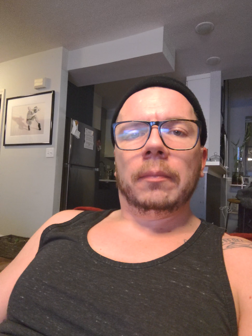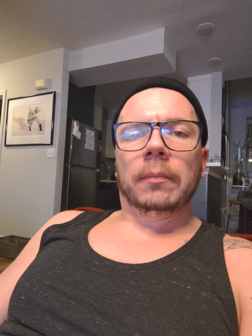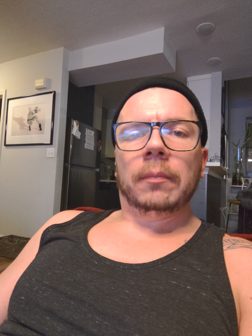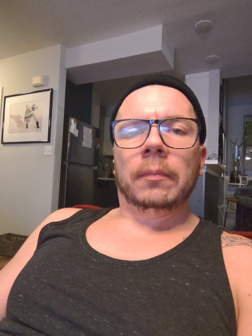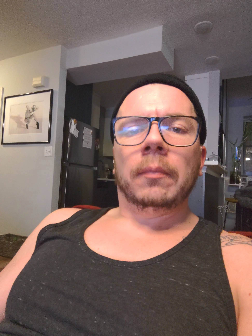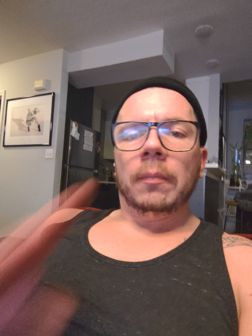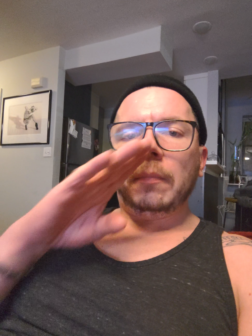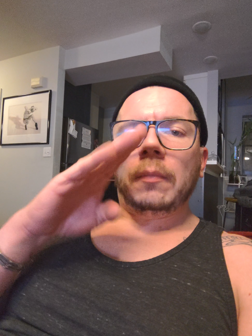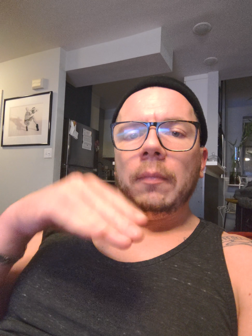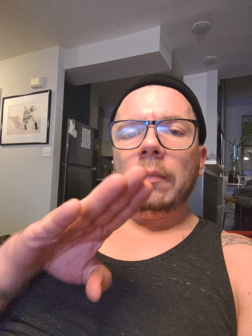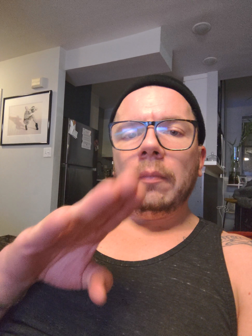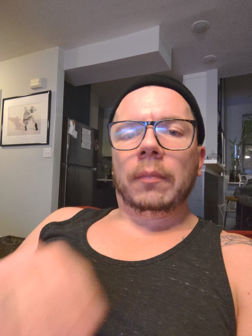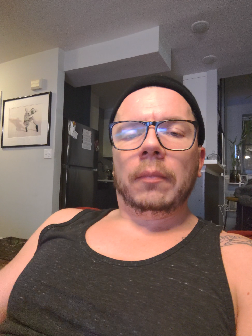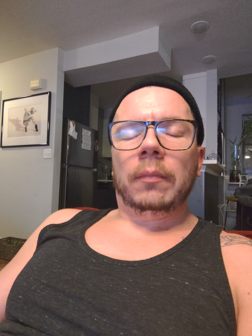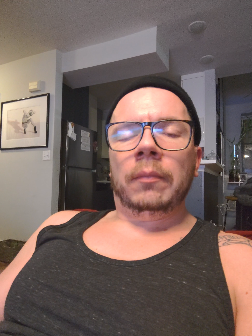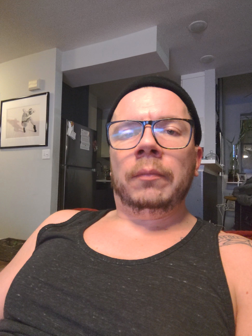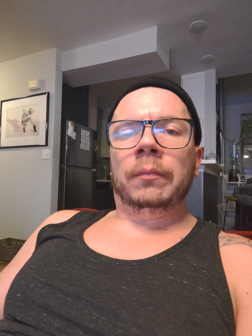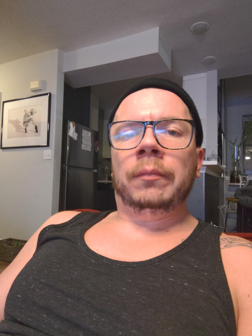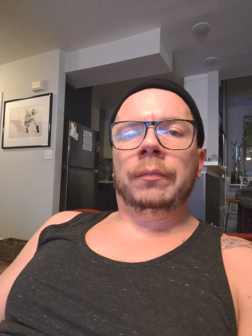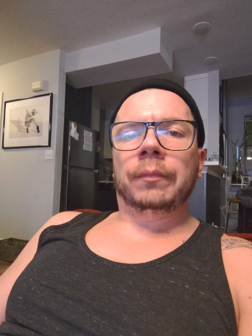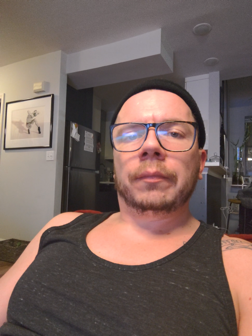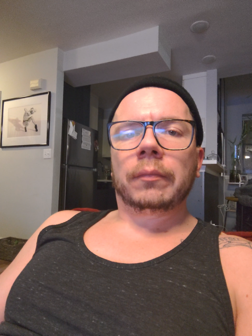elephant